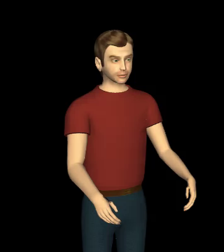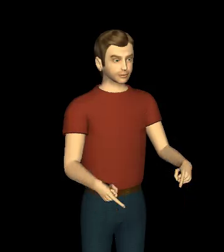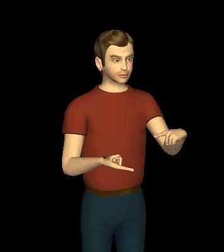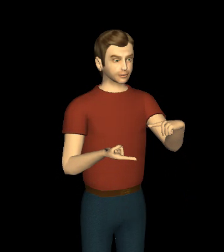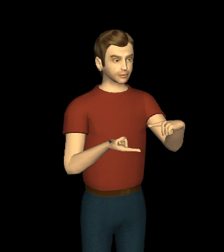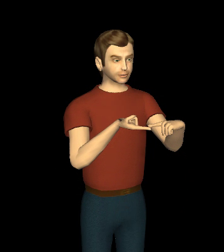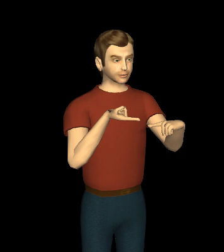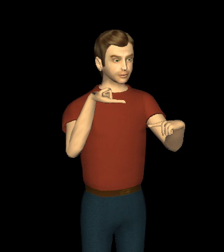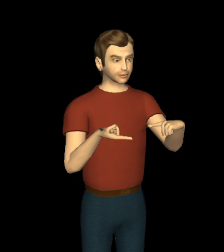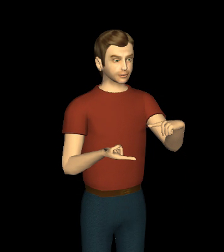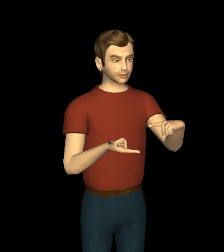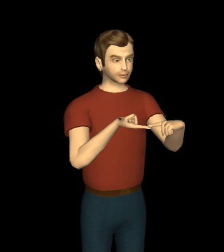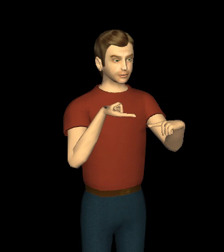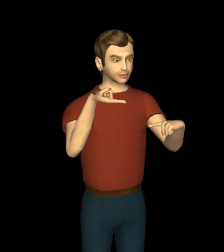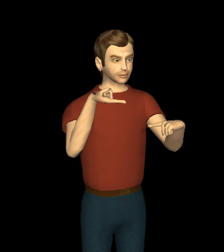فريد